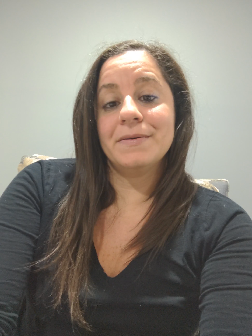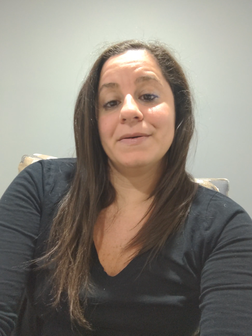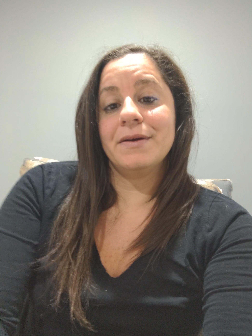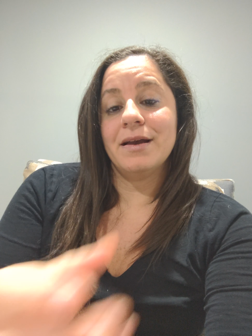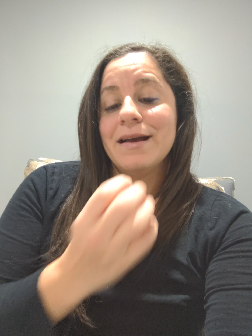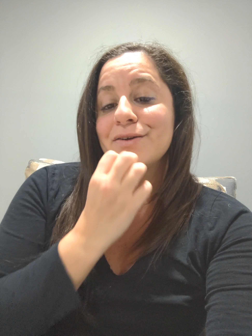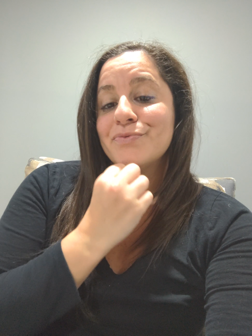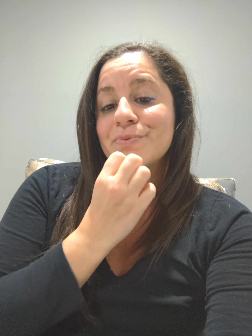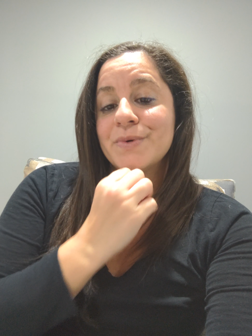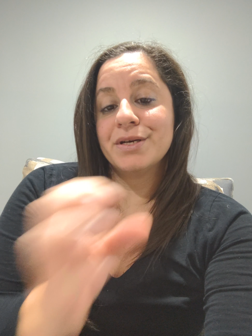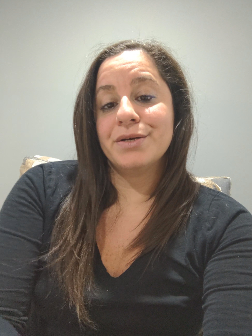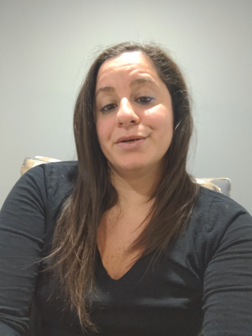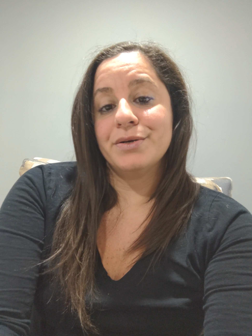underwear